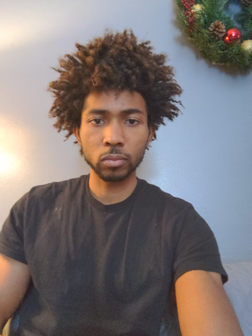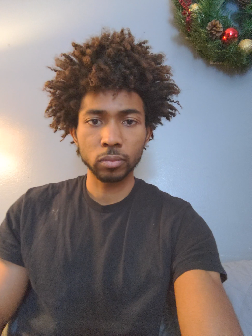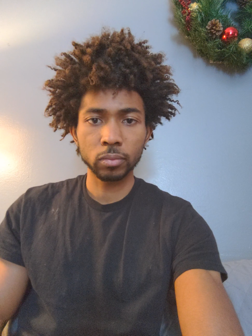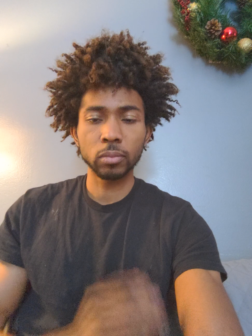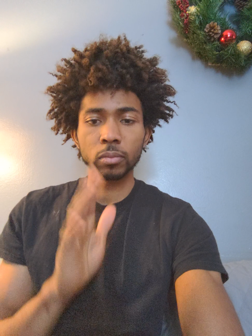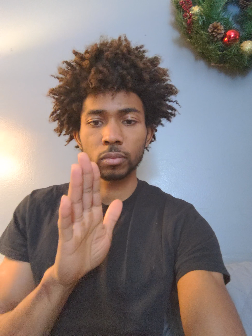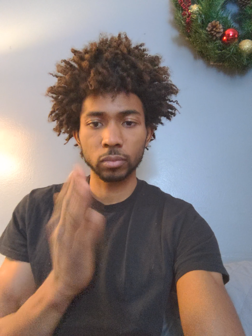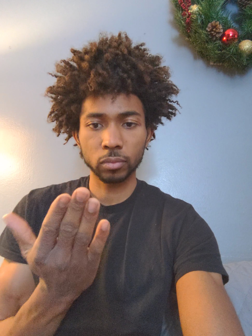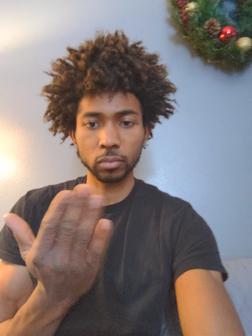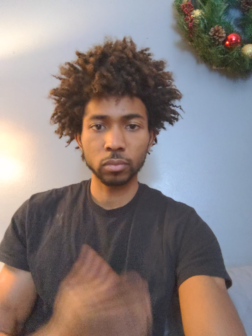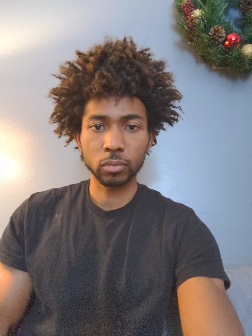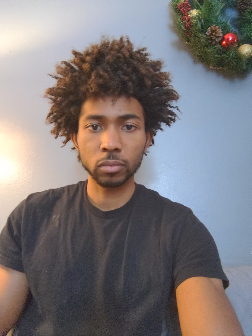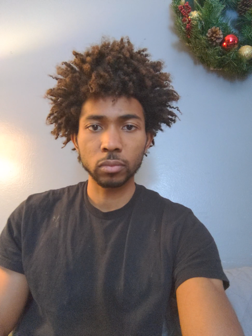book